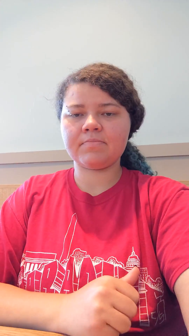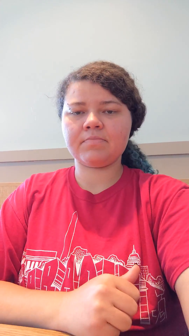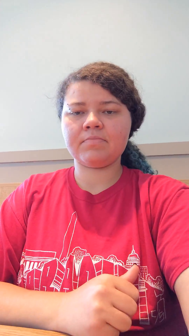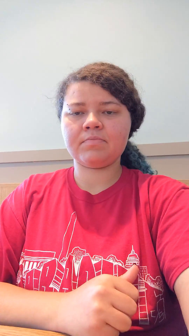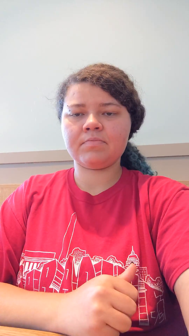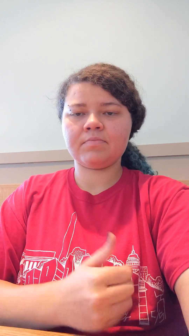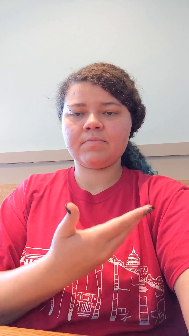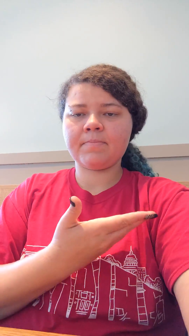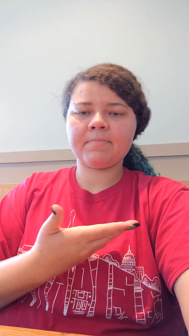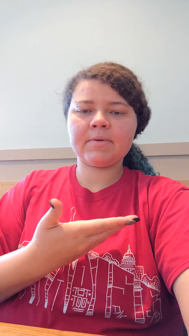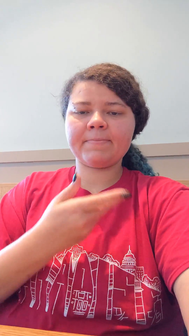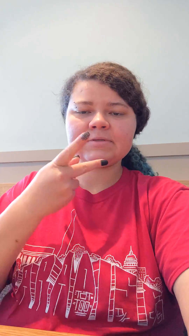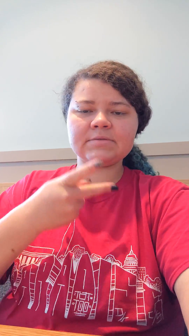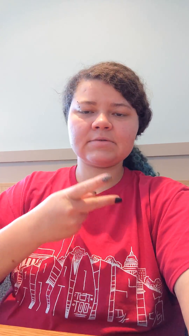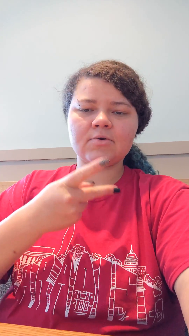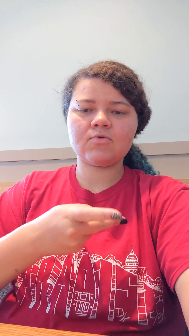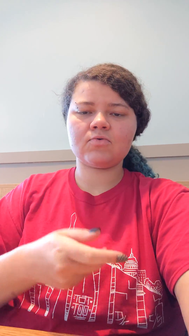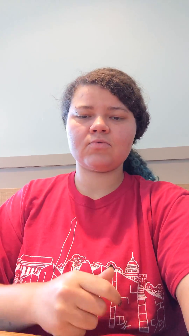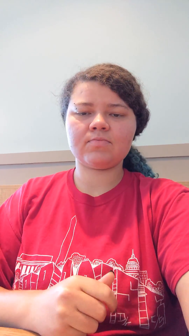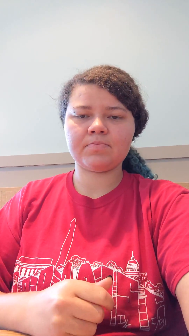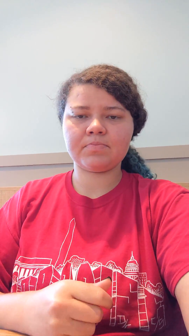babysitter